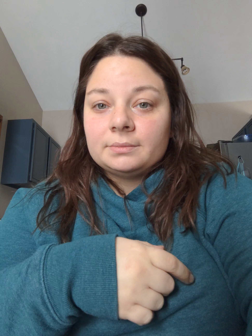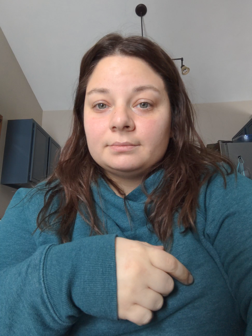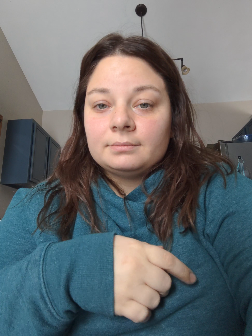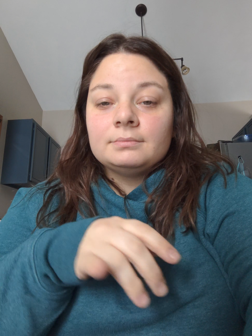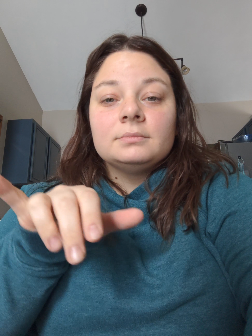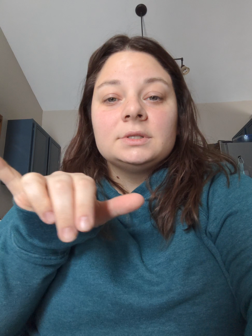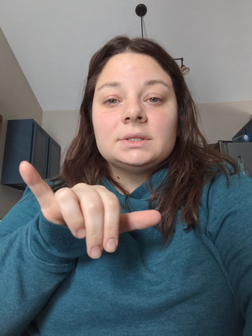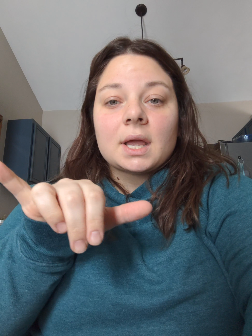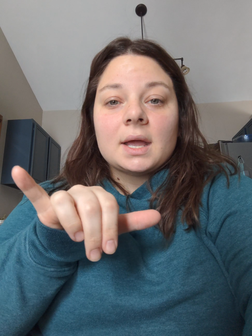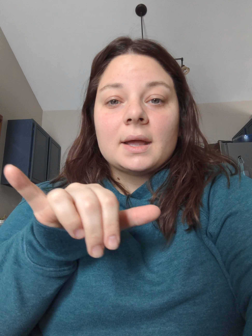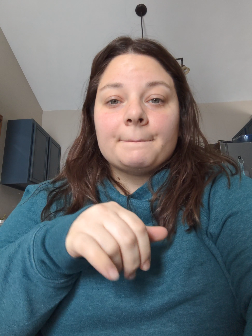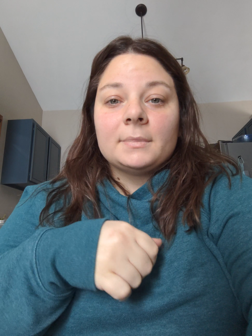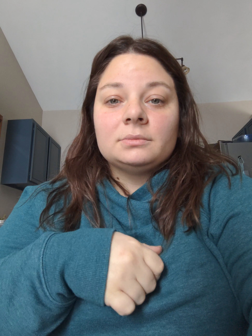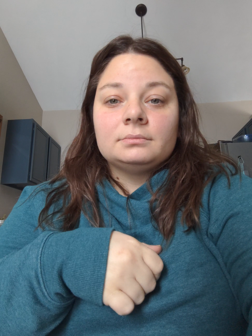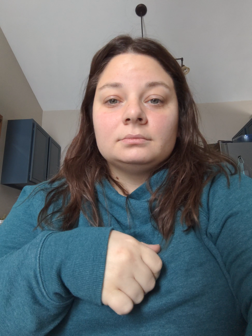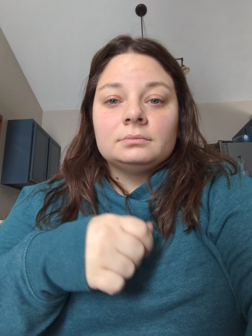same